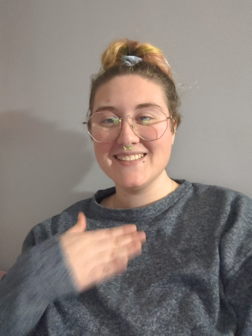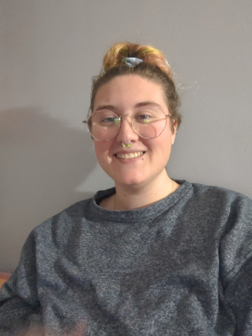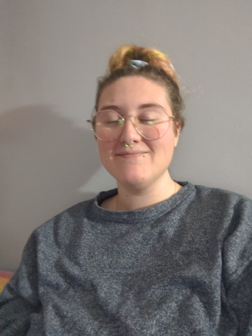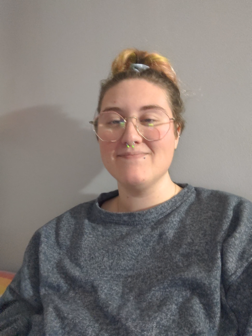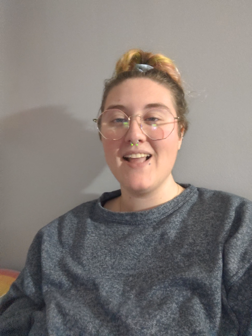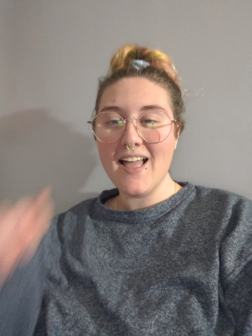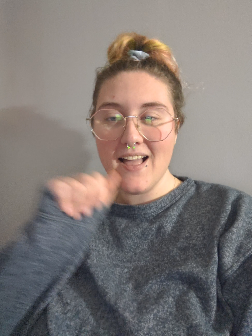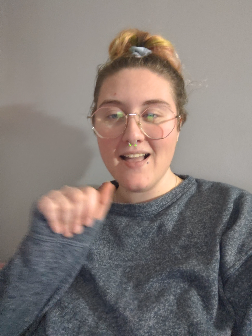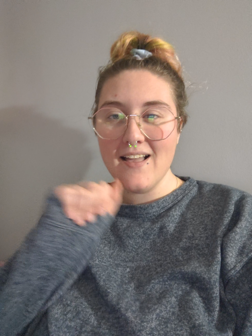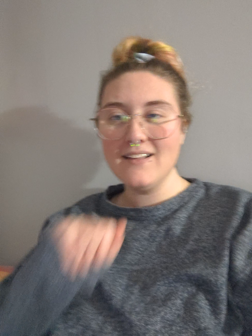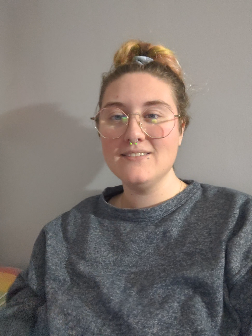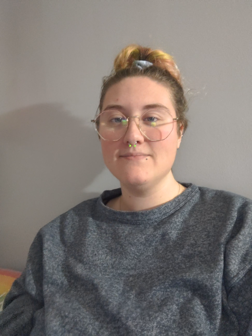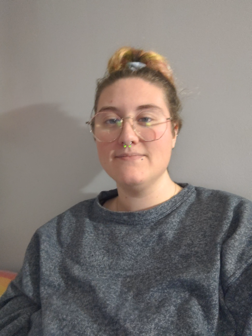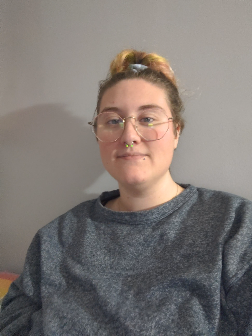aunt